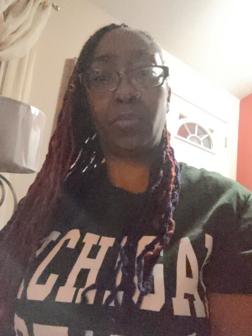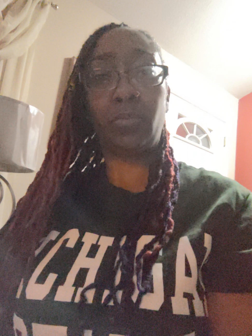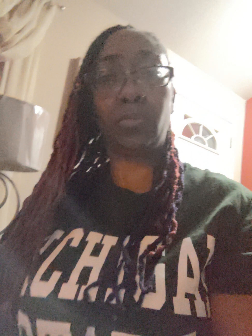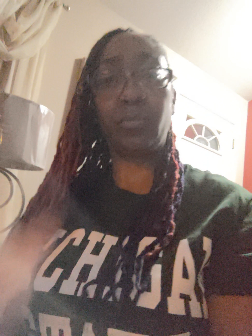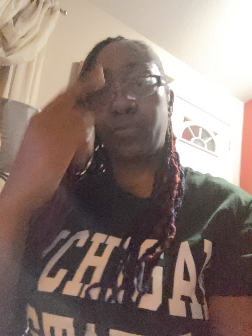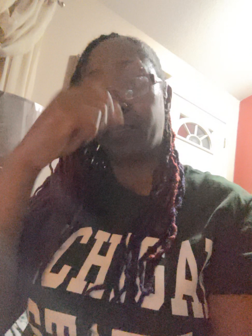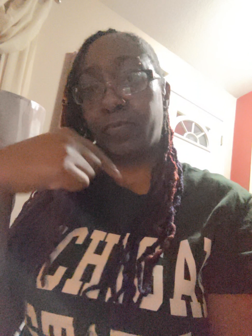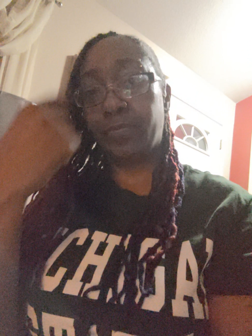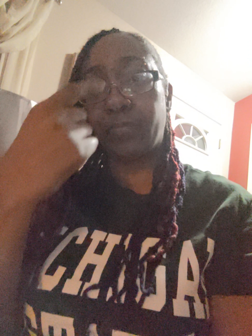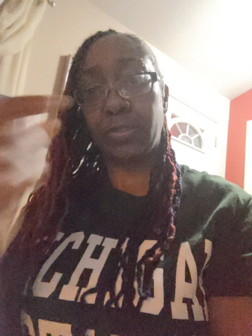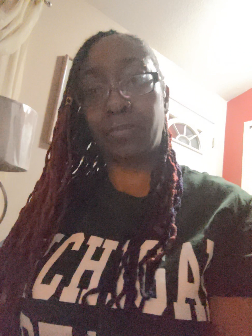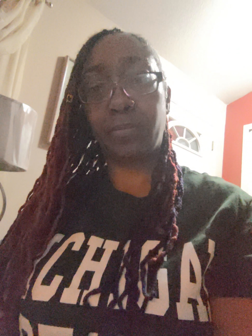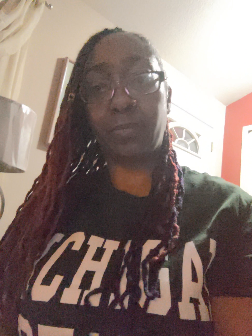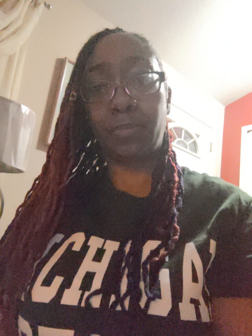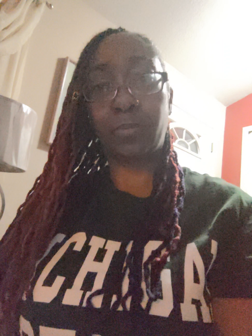face